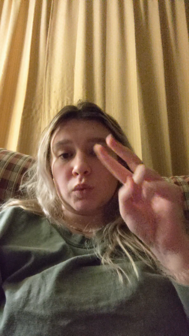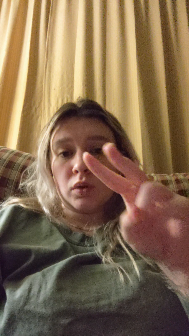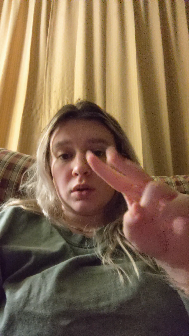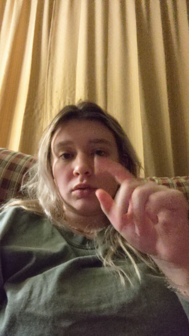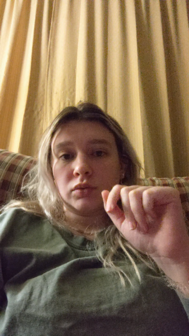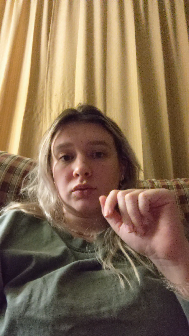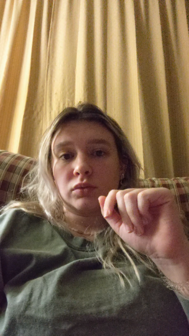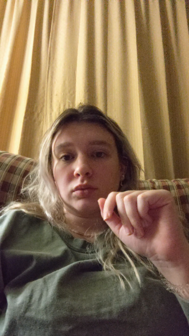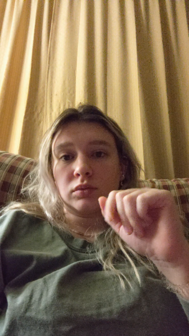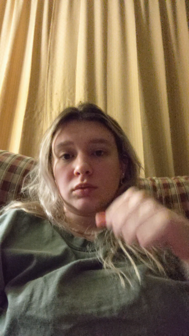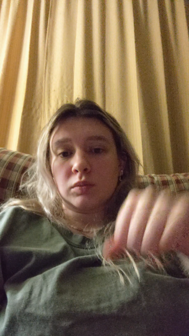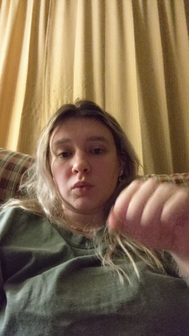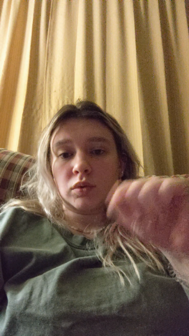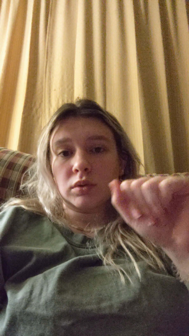motorcycle